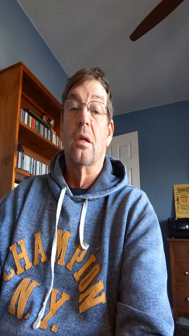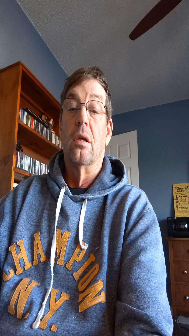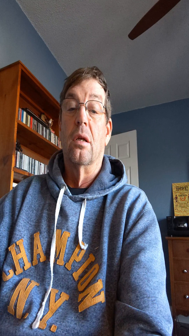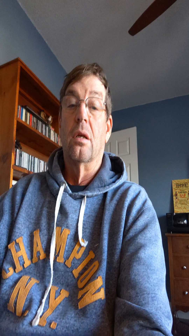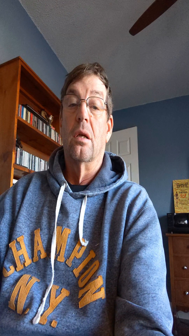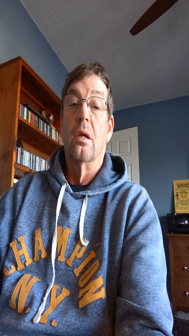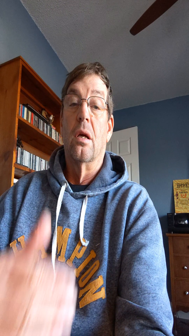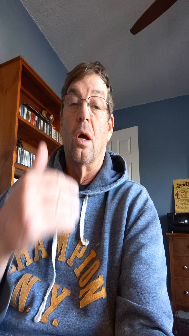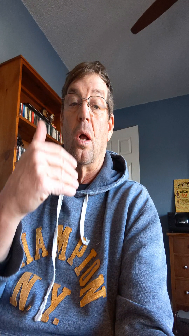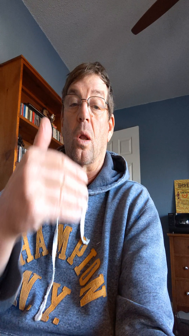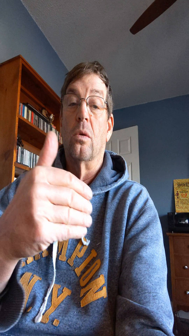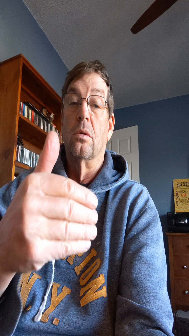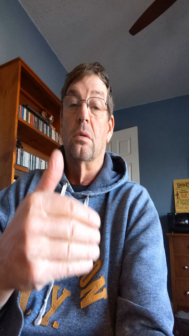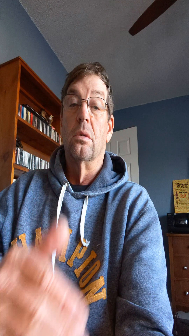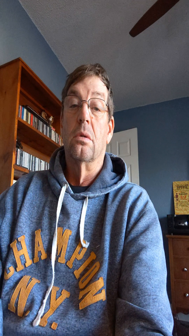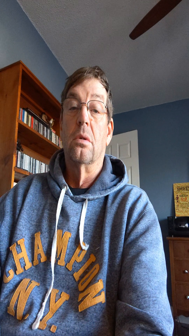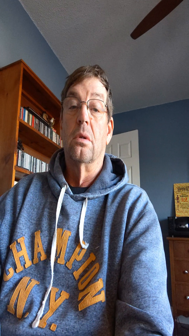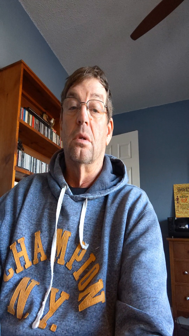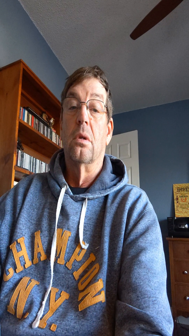close